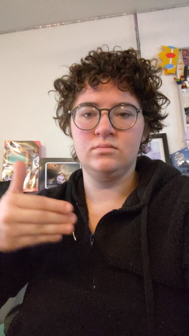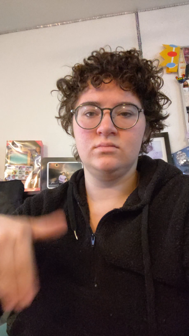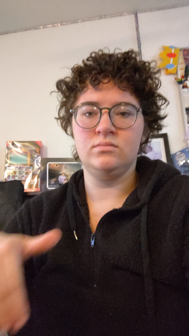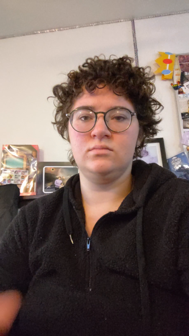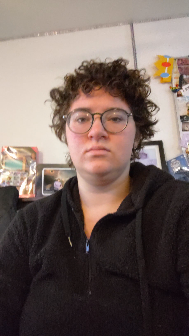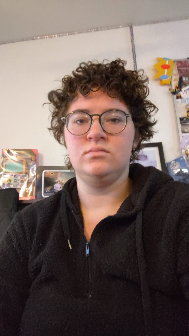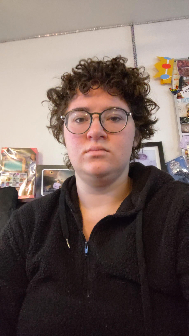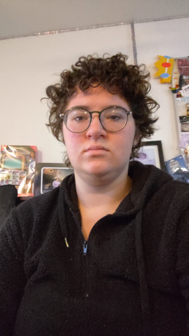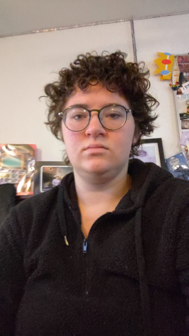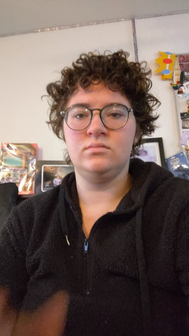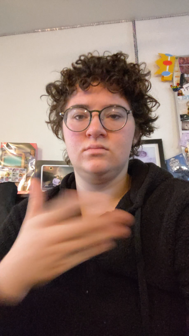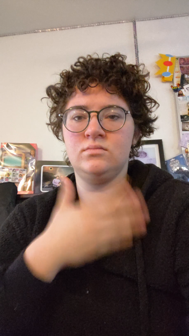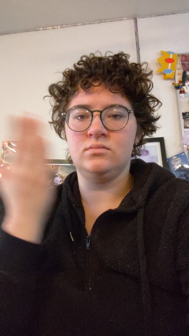all gone